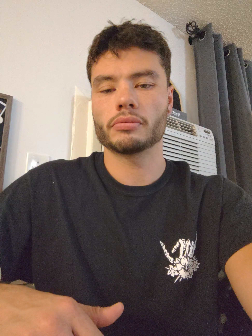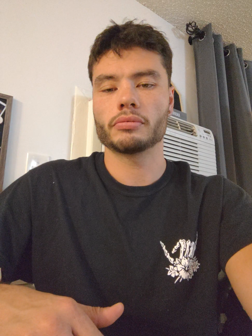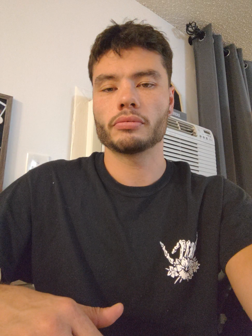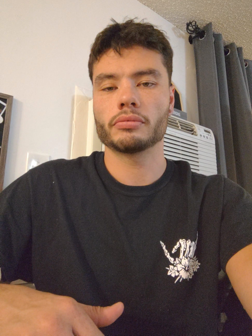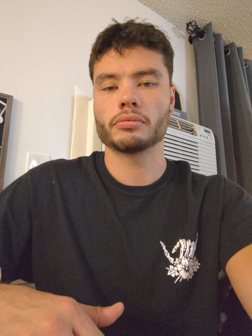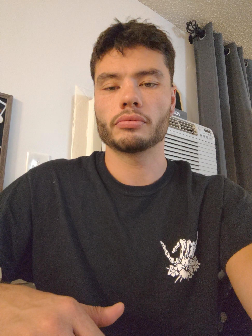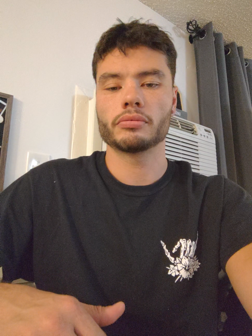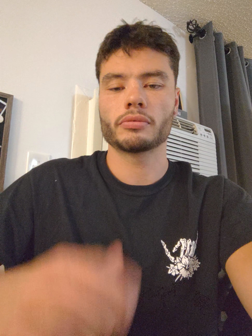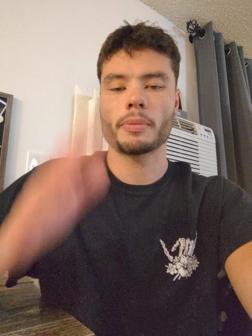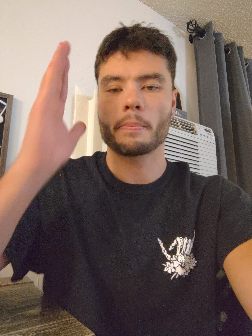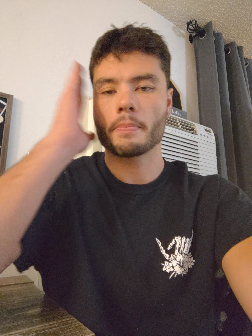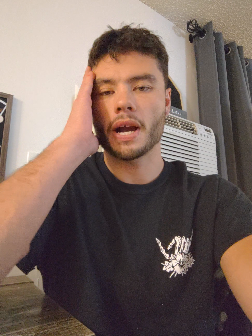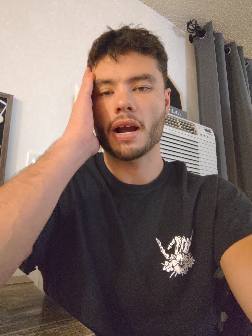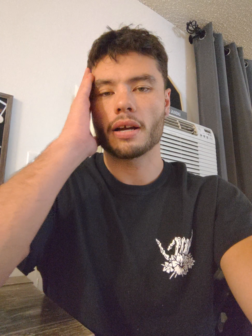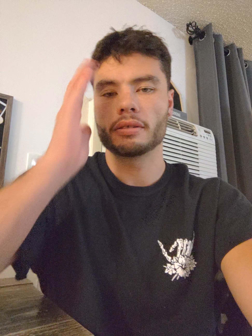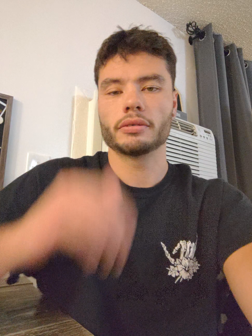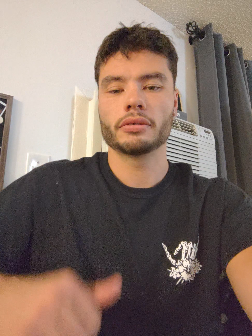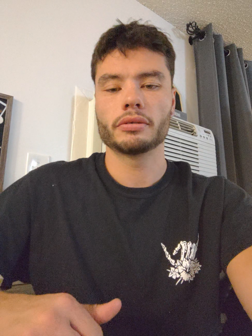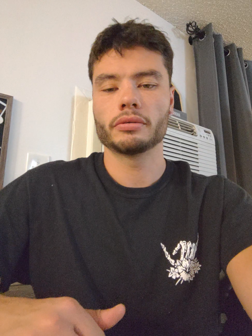bed